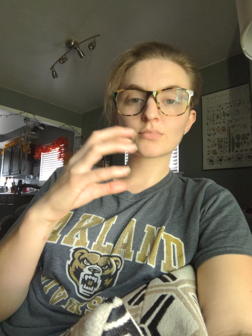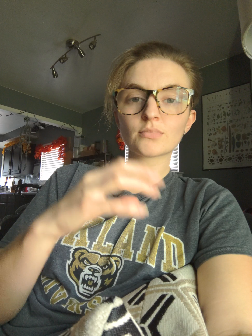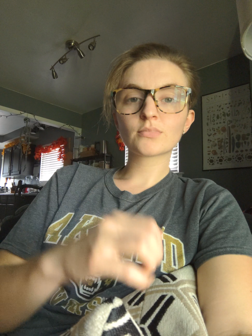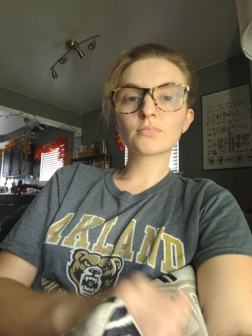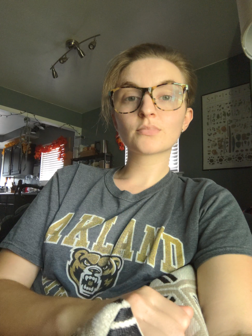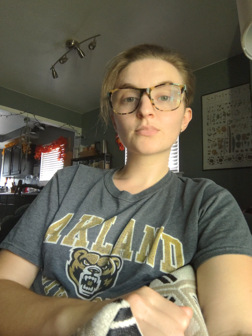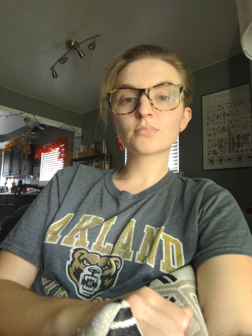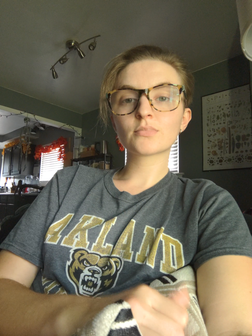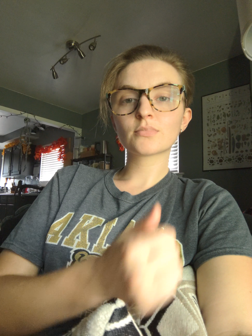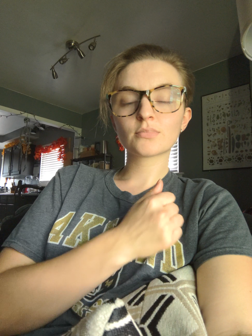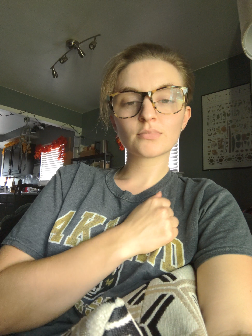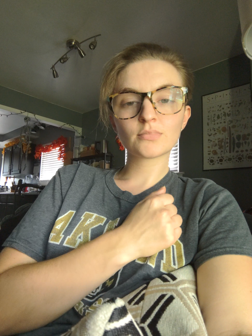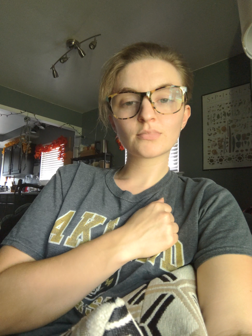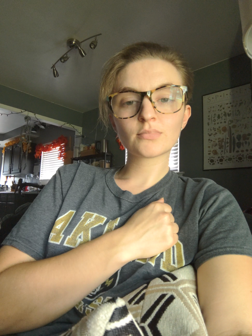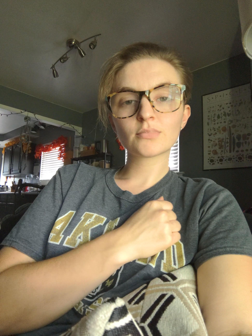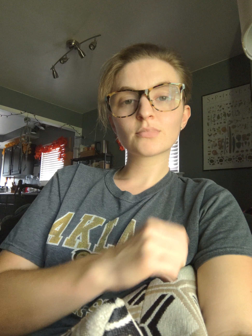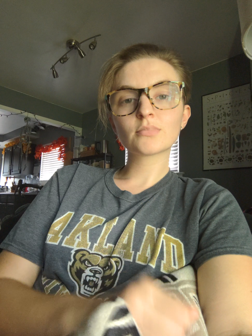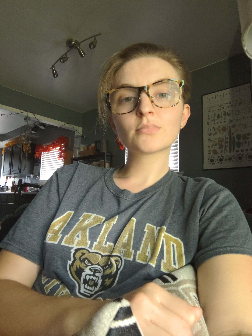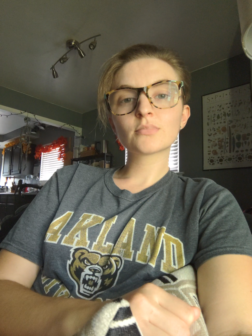hug